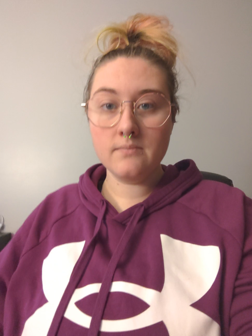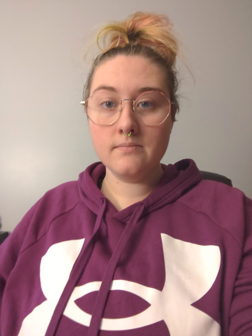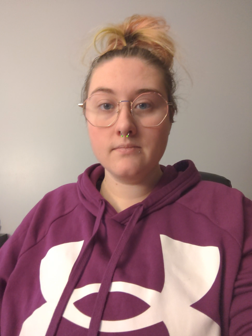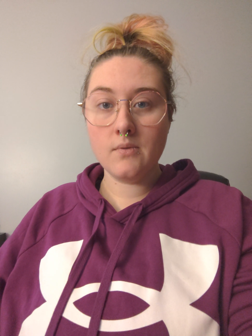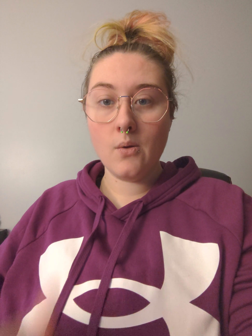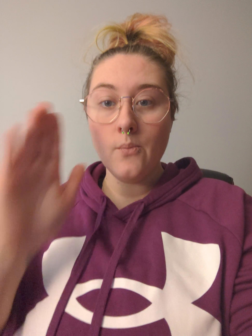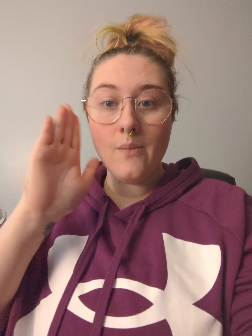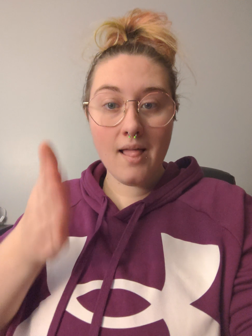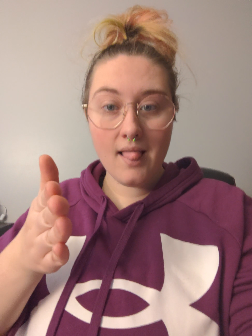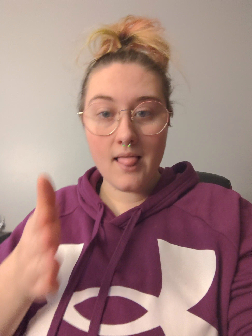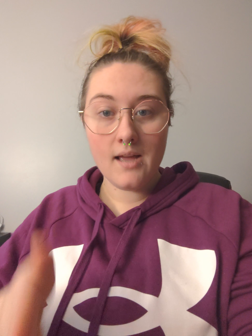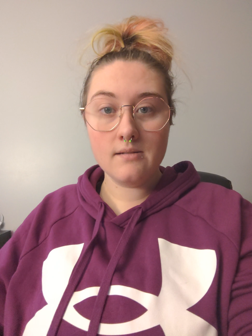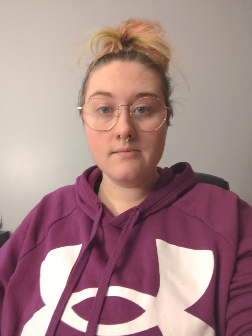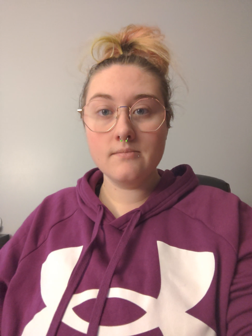will